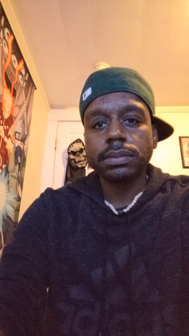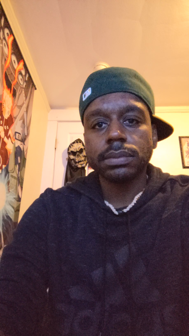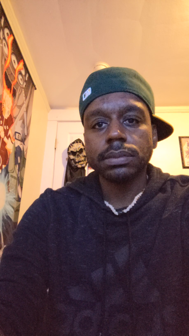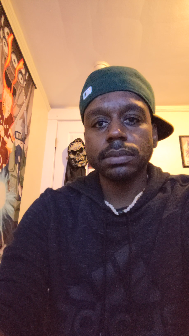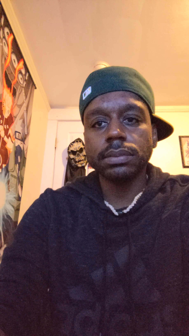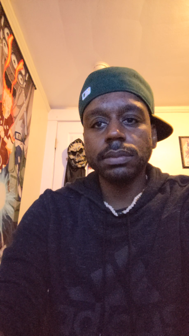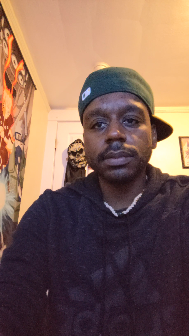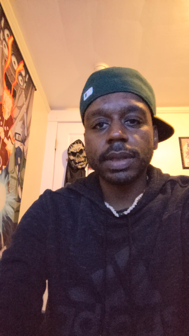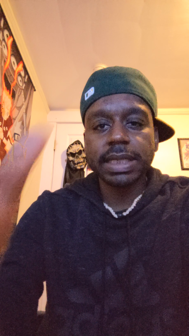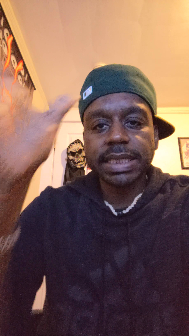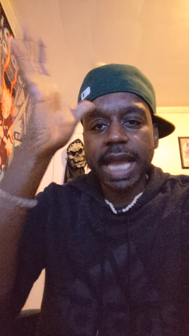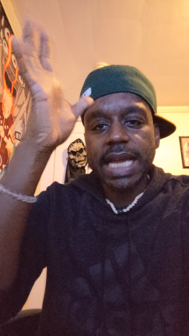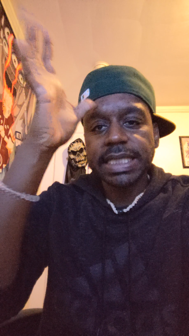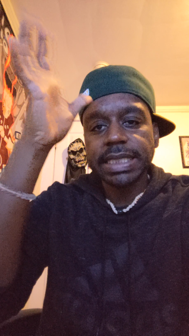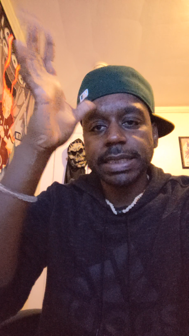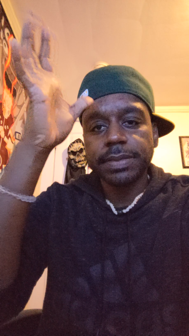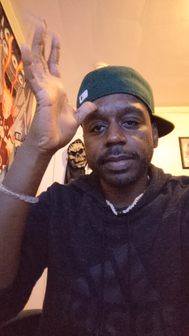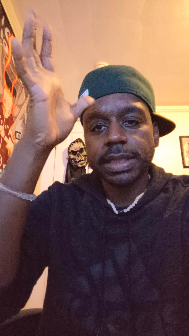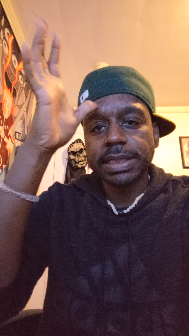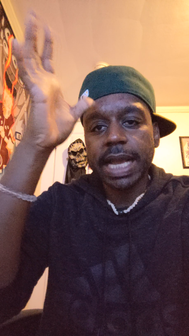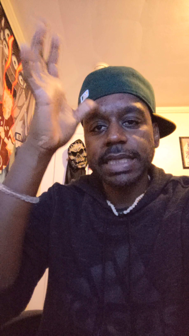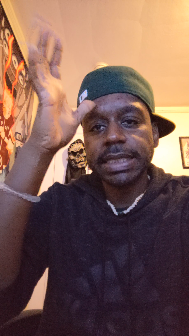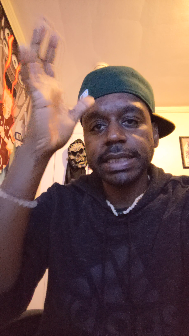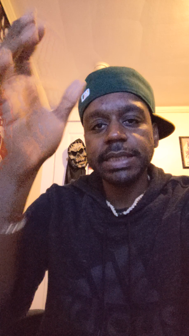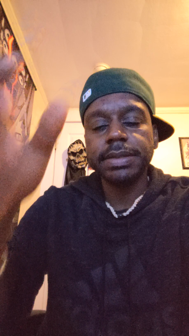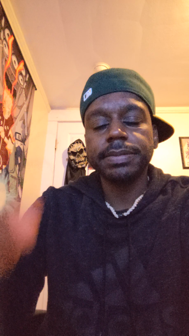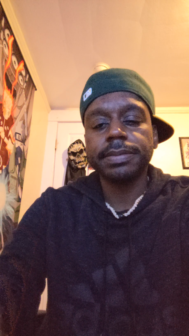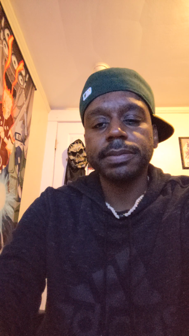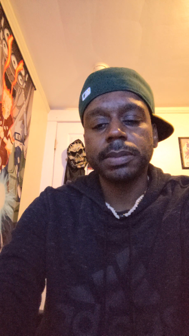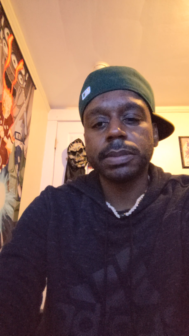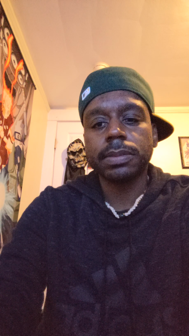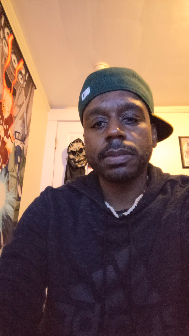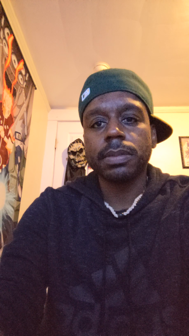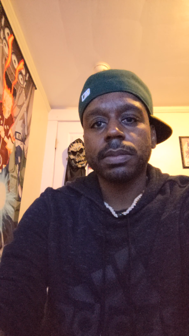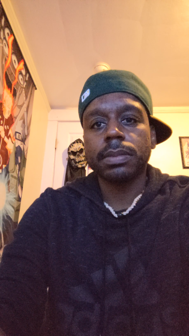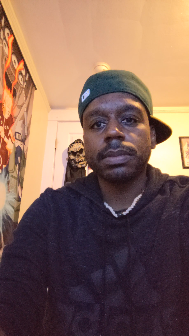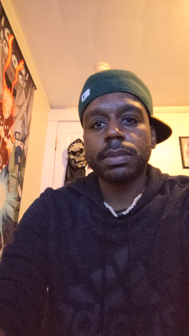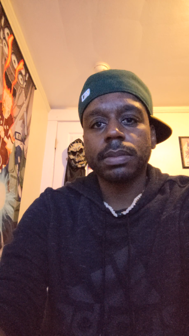daddy